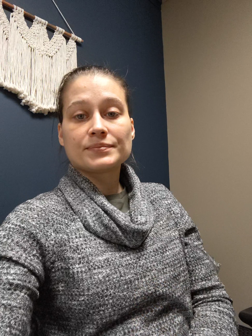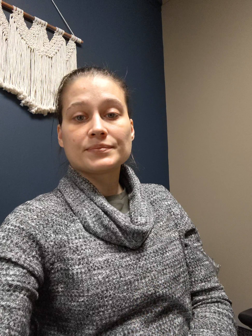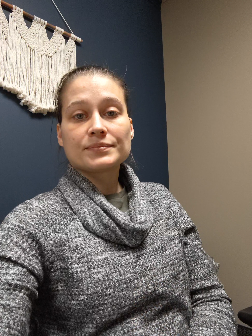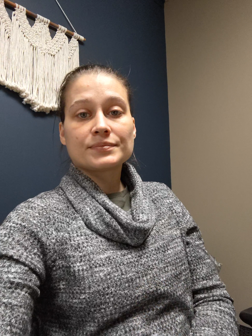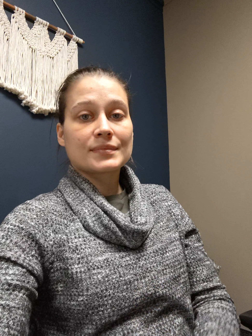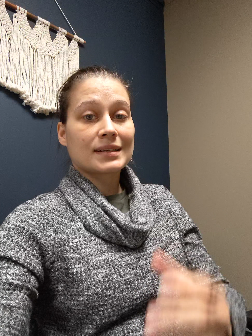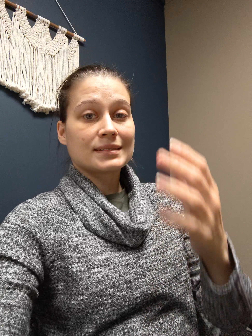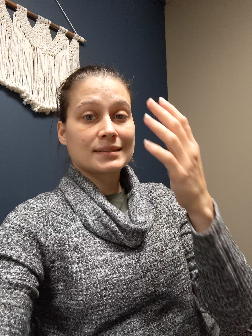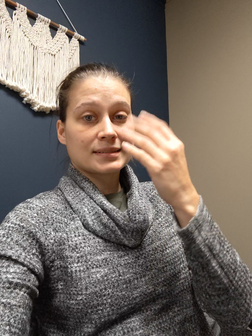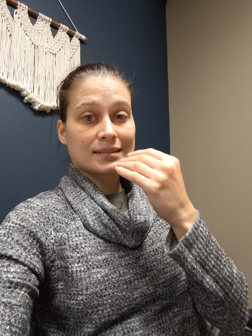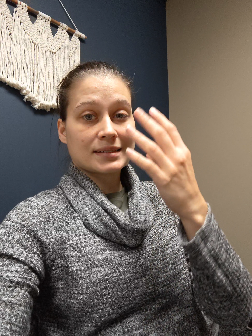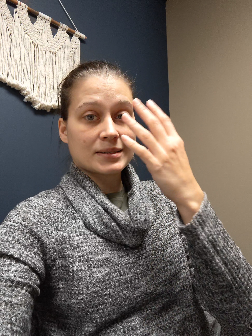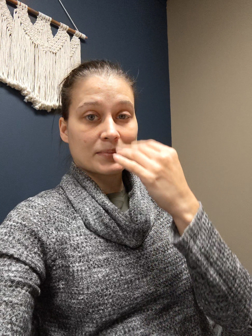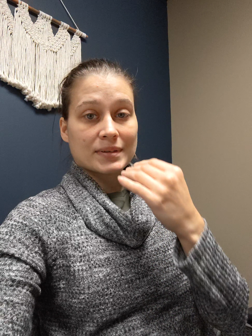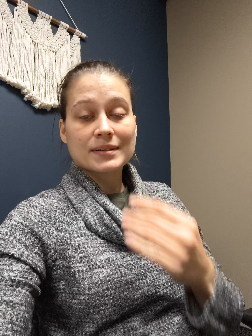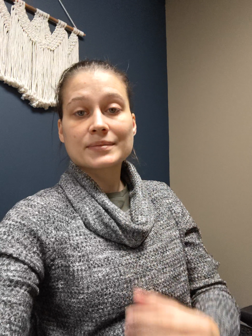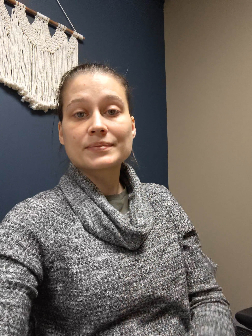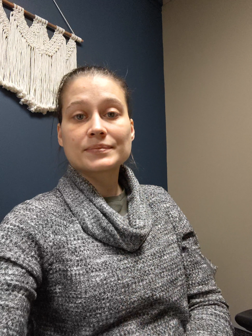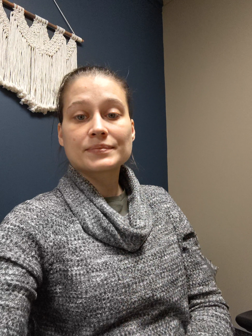sleepy